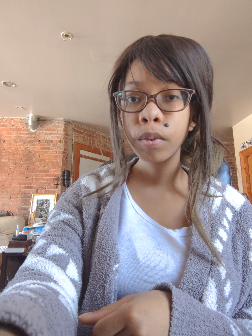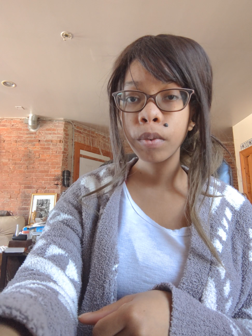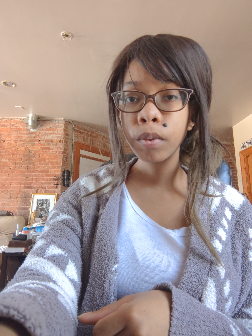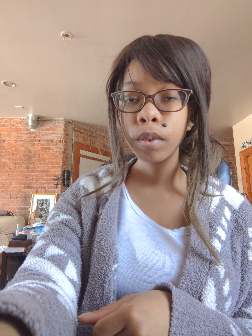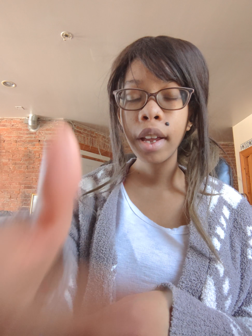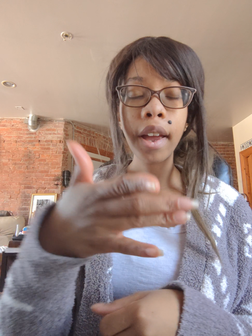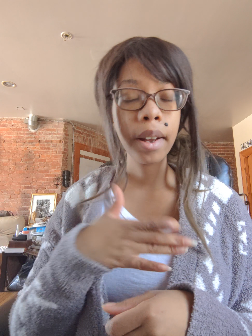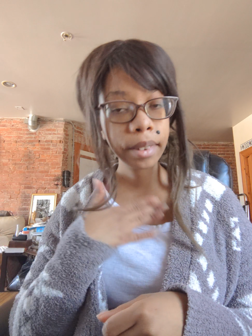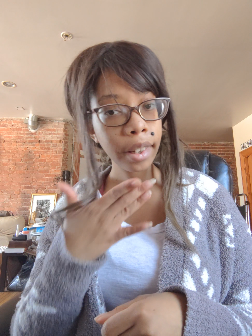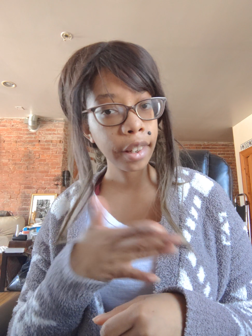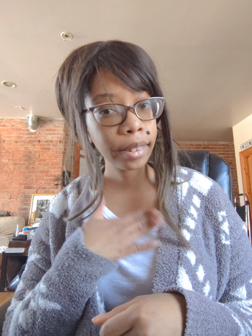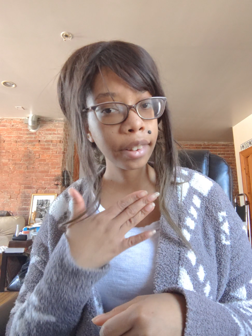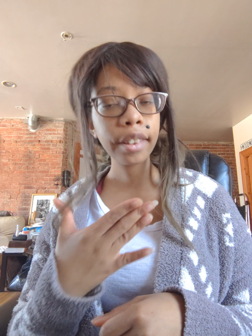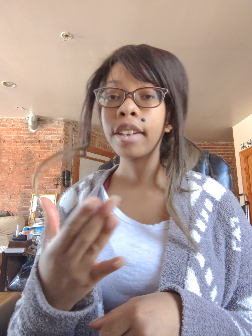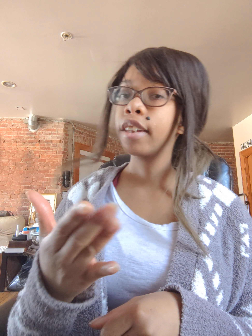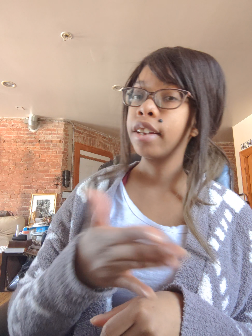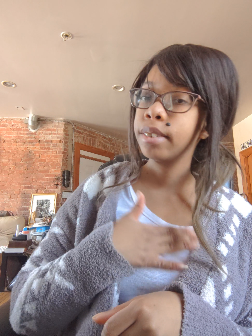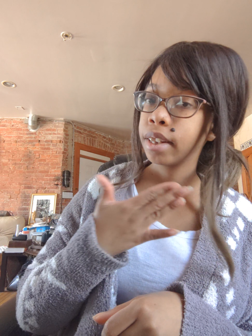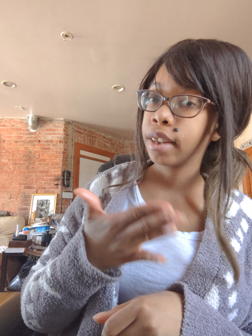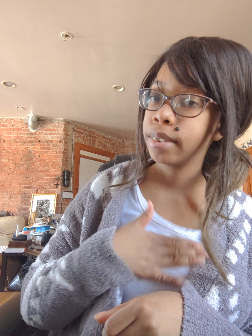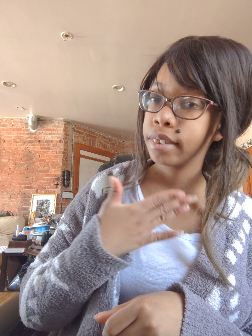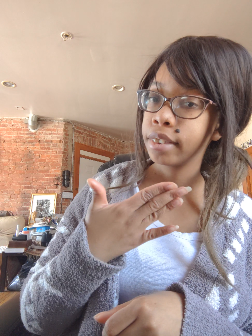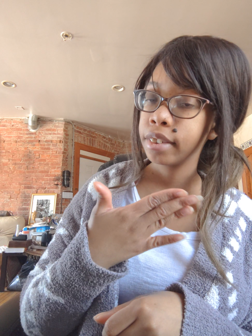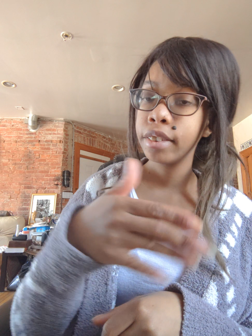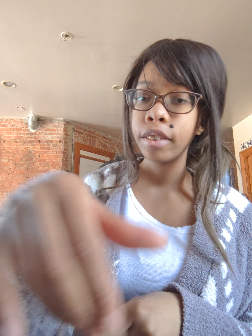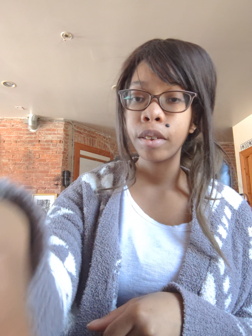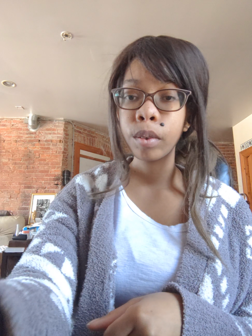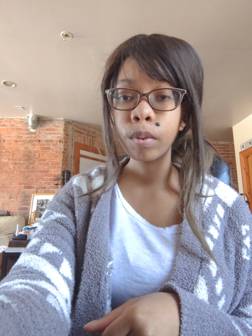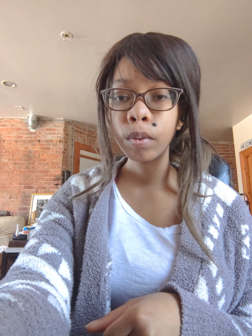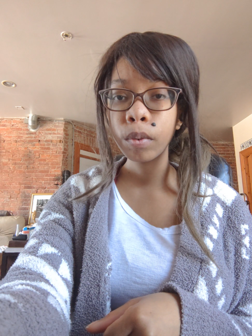happy